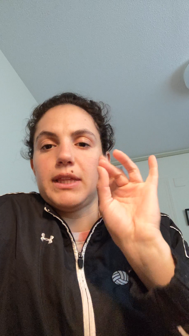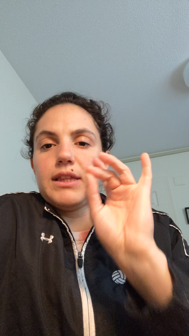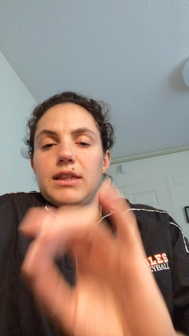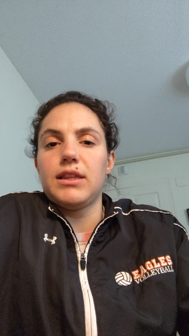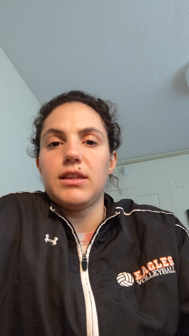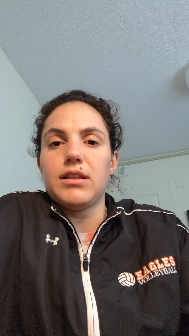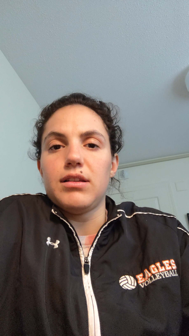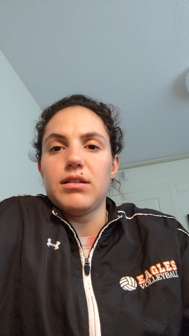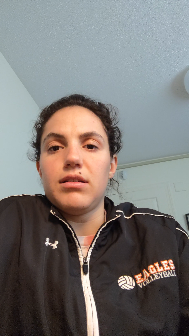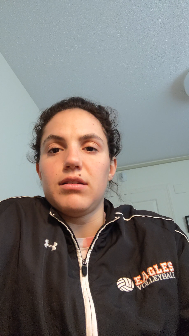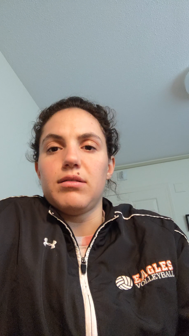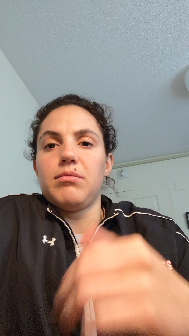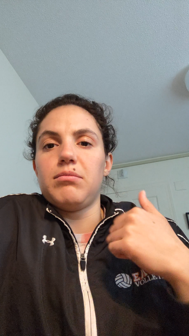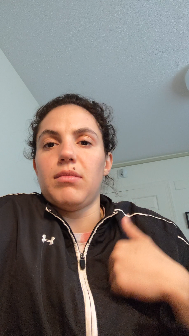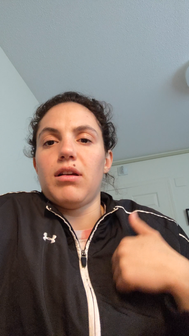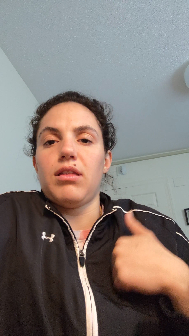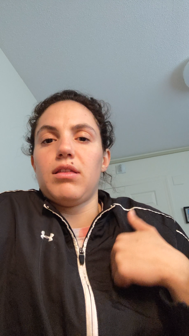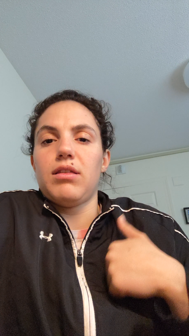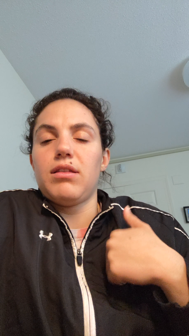bathtub